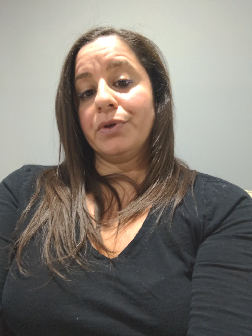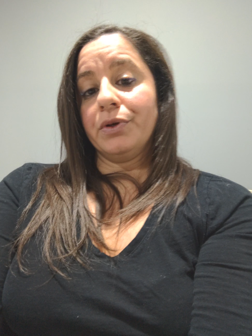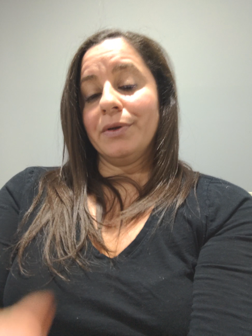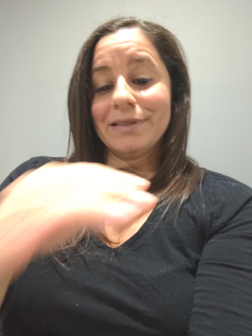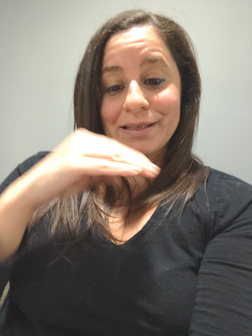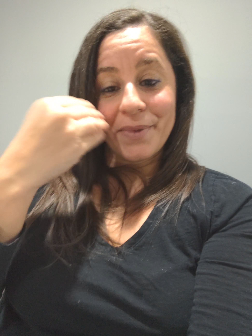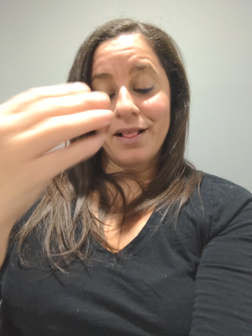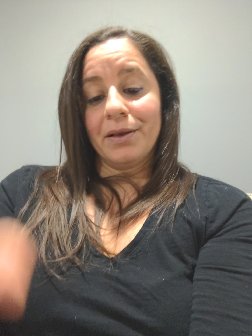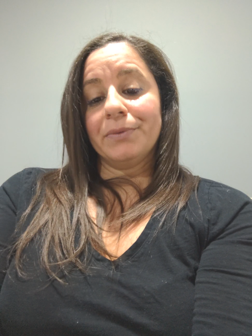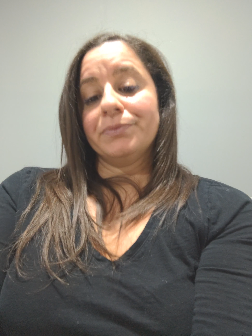smile